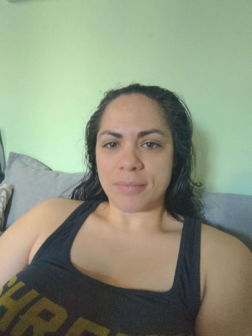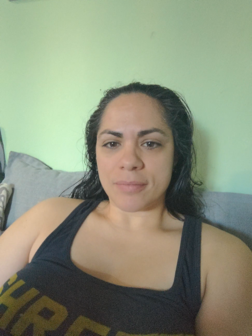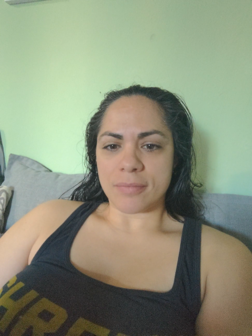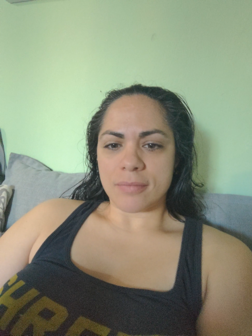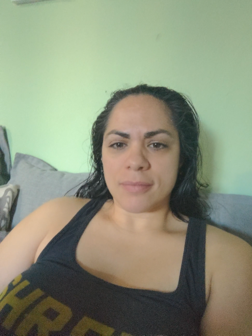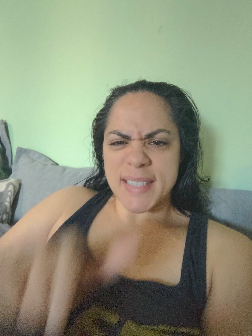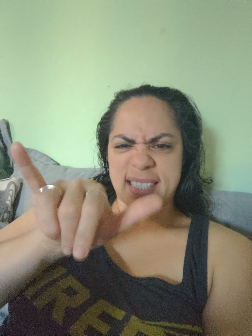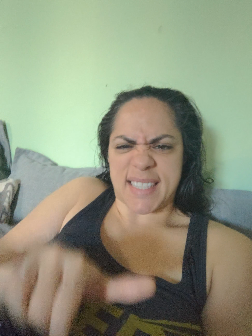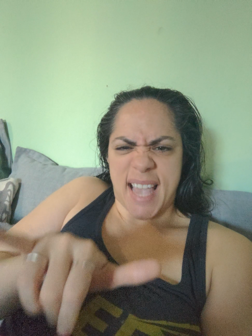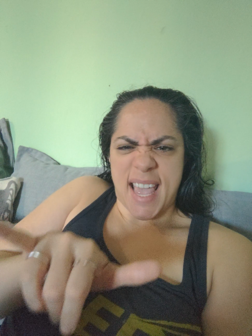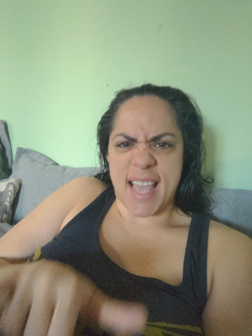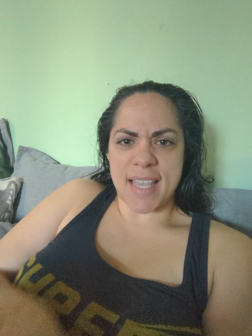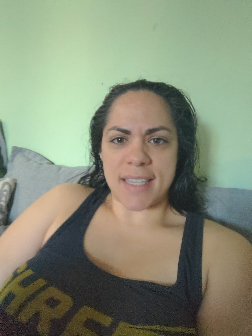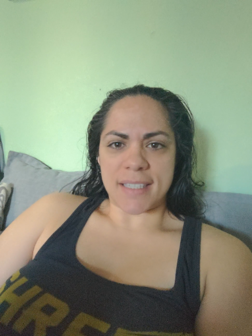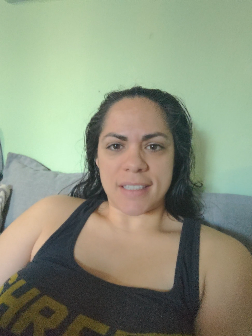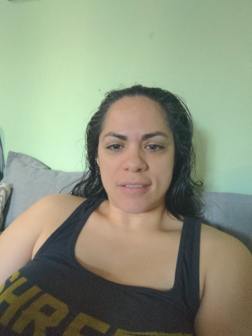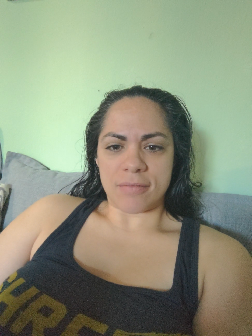stay